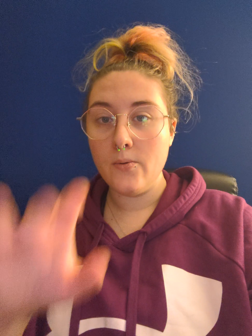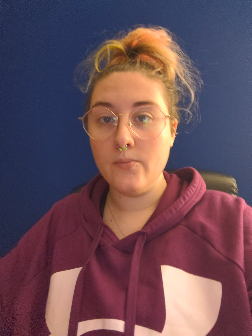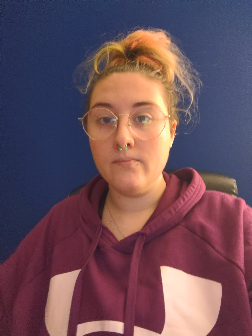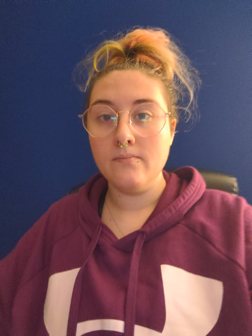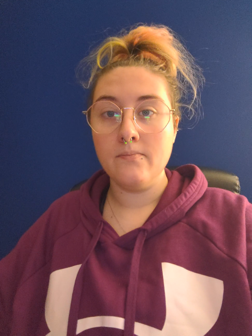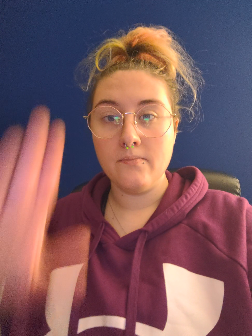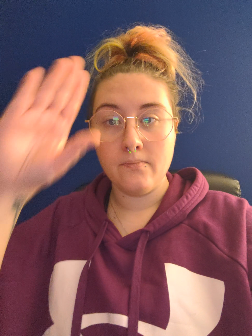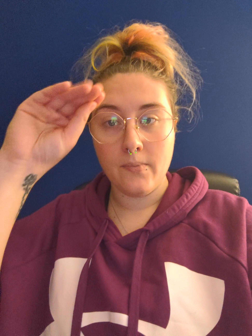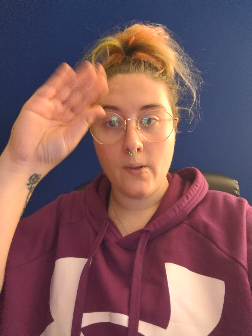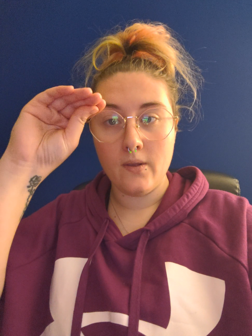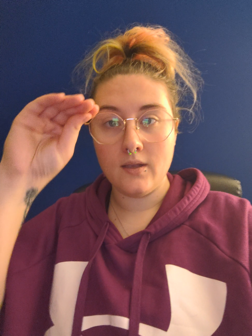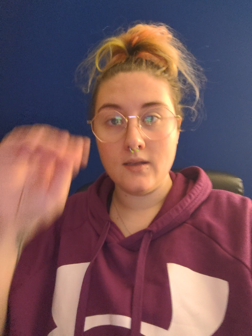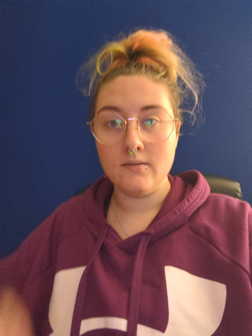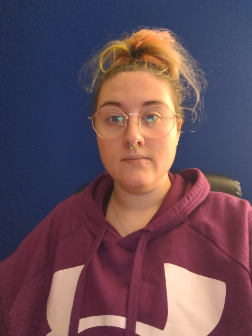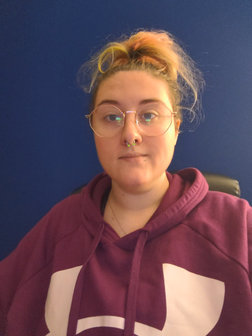boy